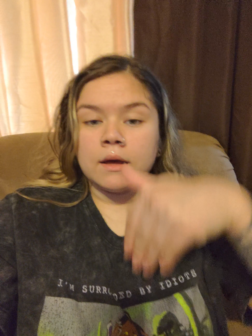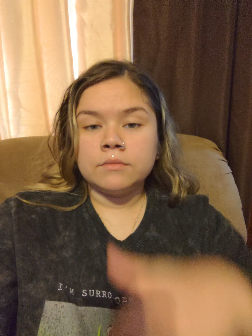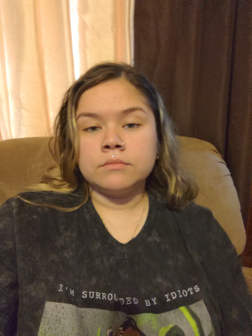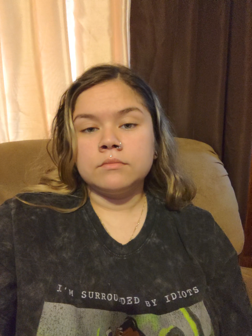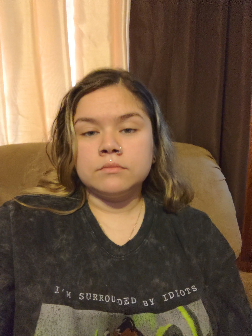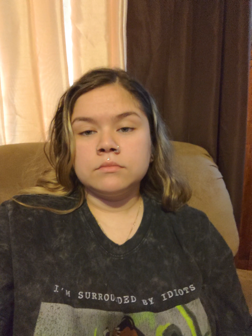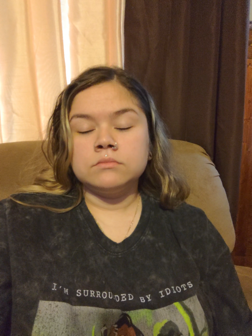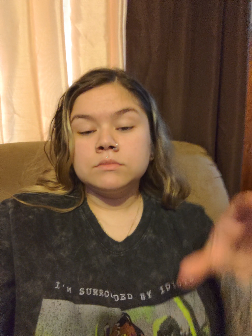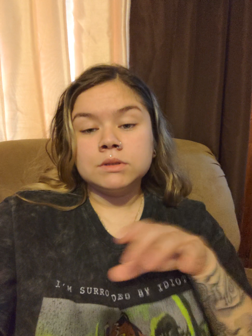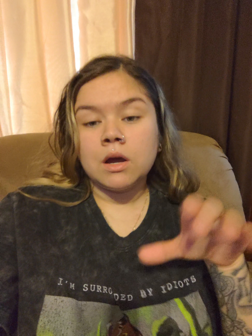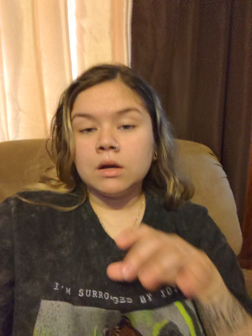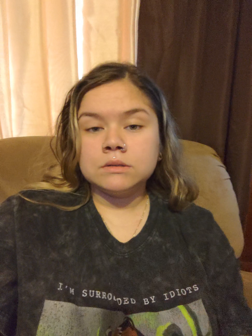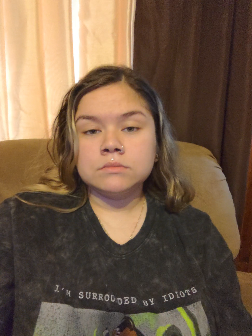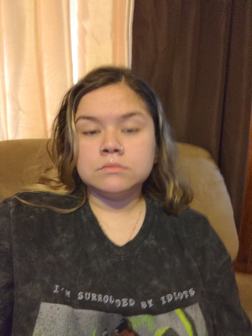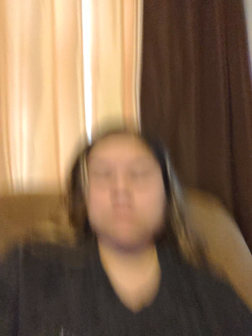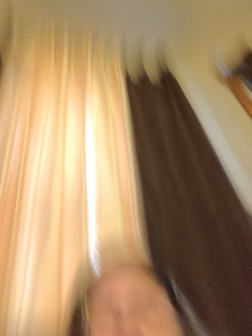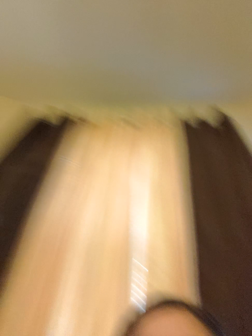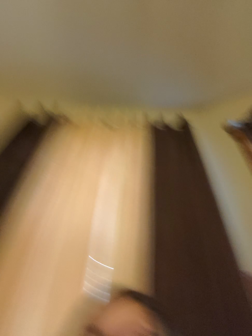does